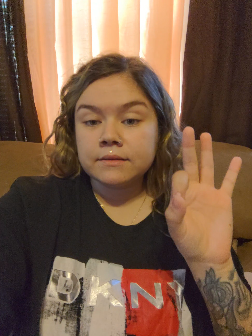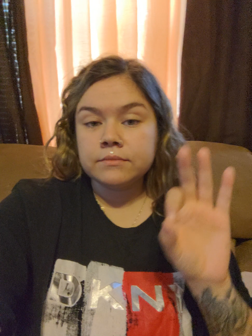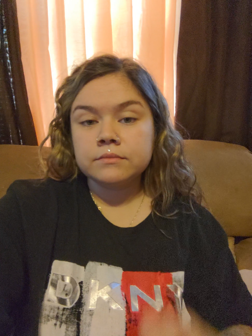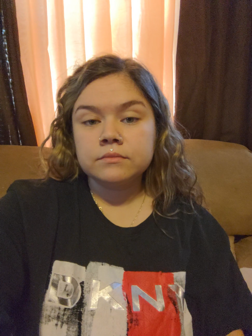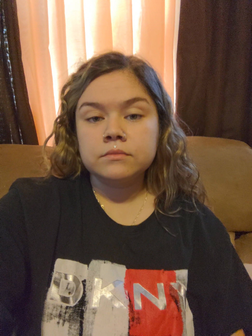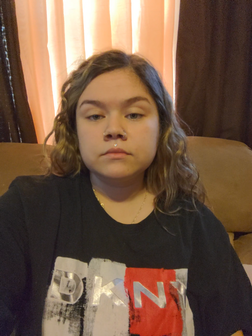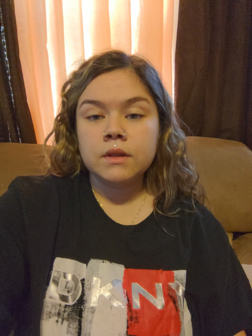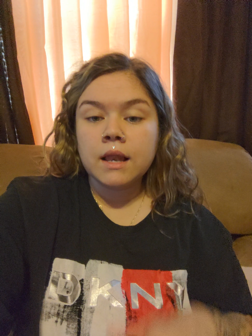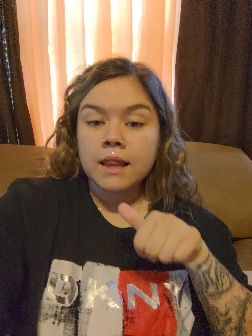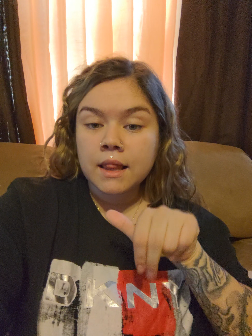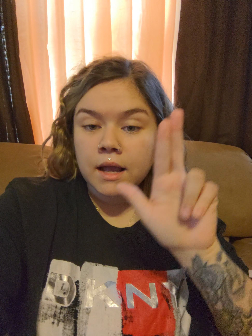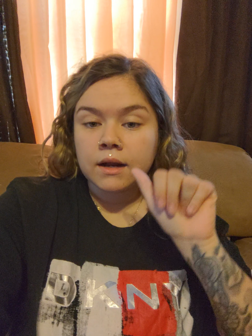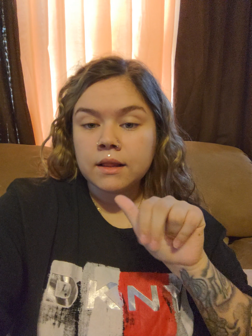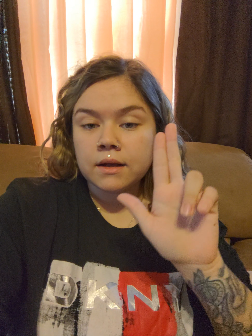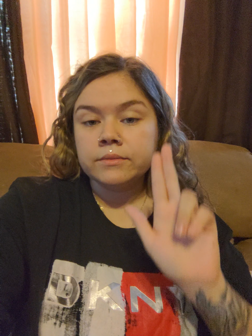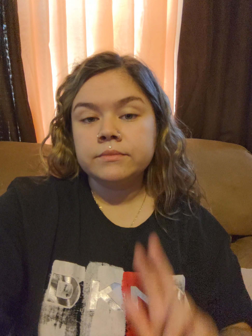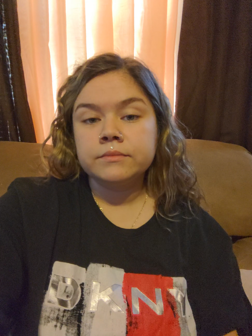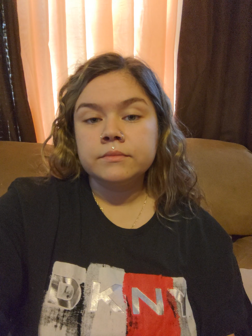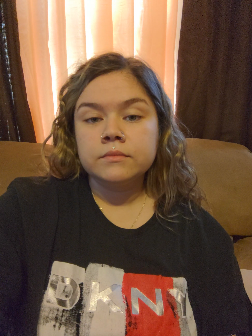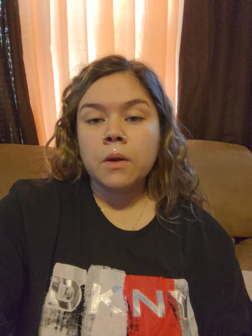lick